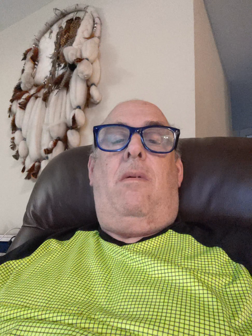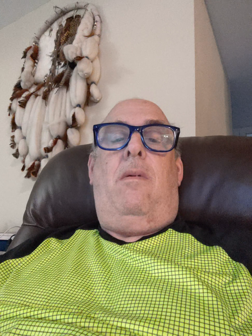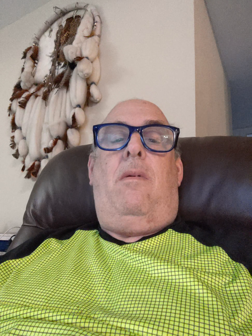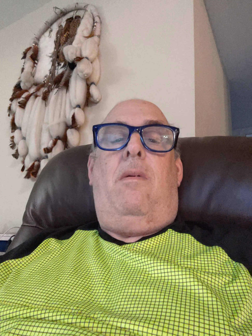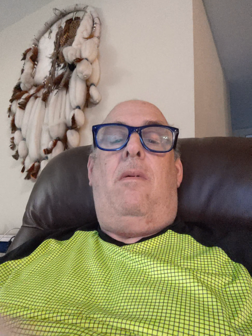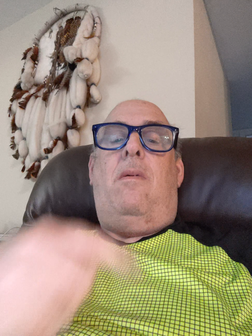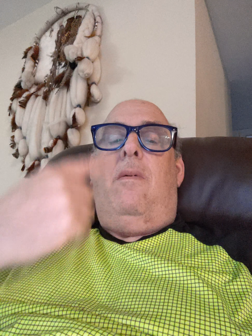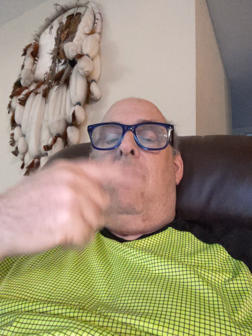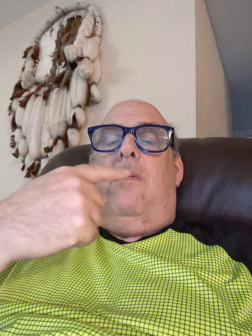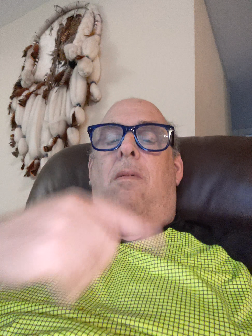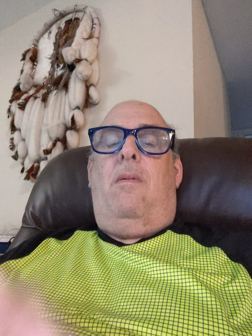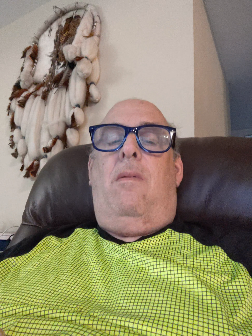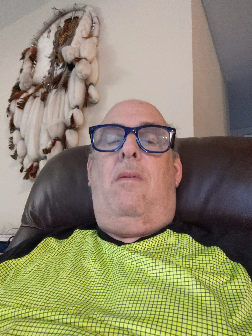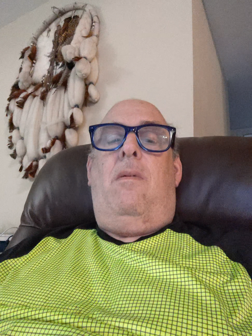who